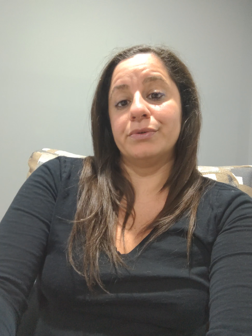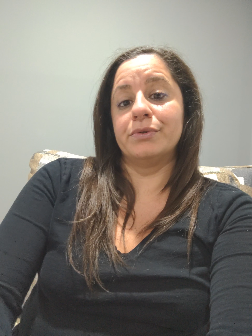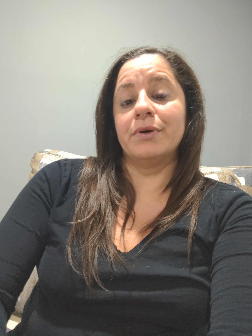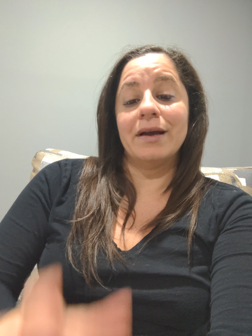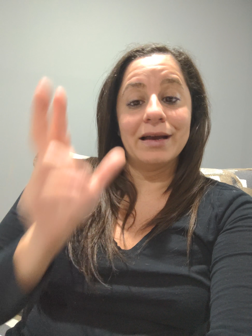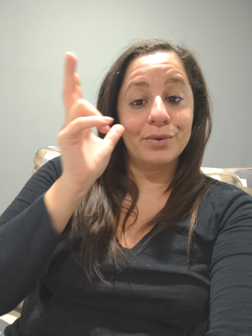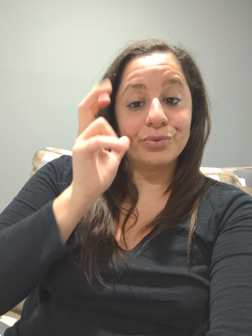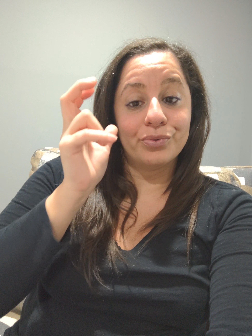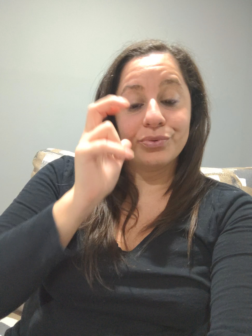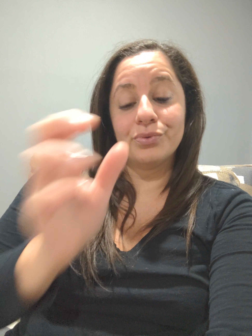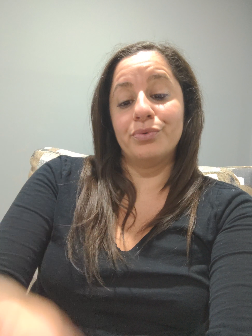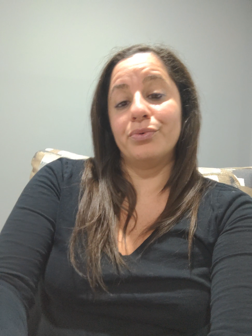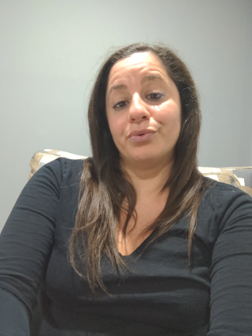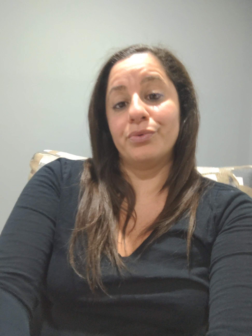hear